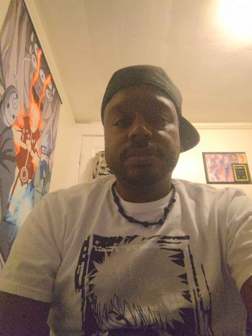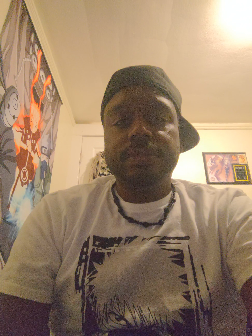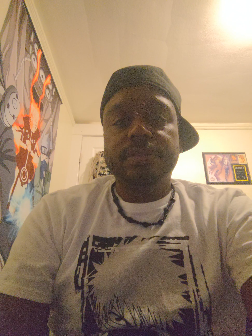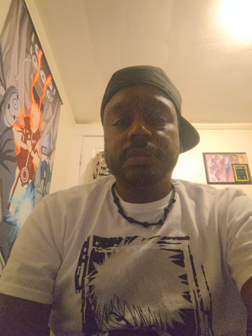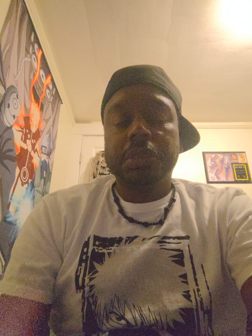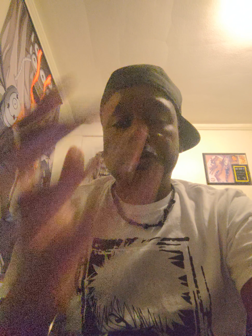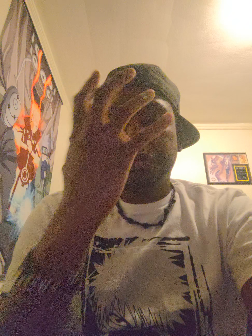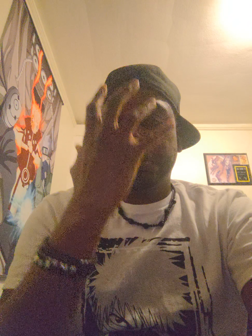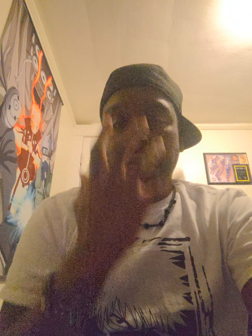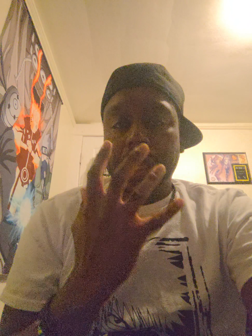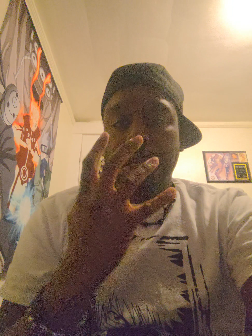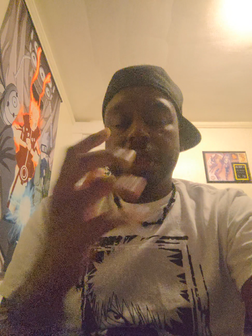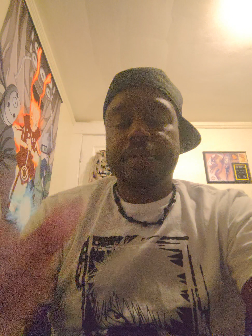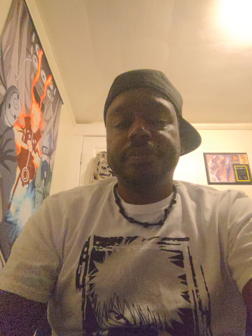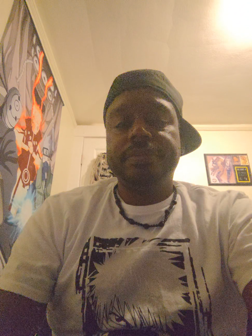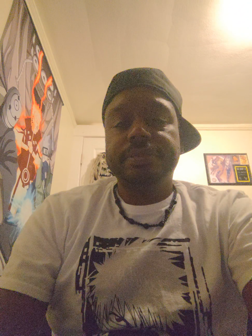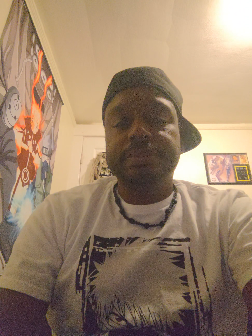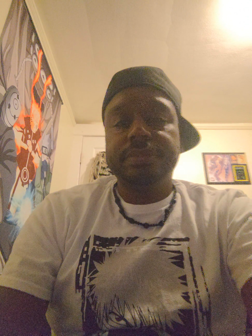sad